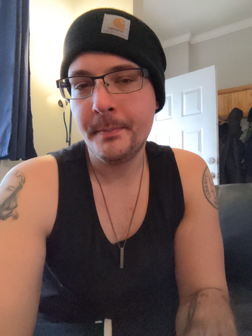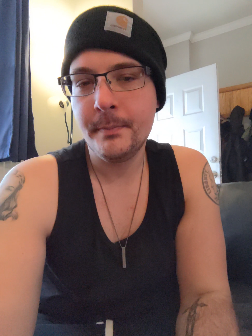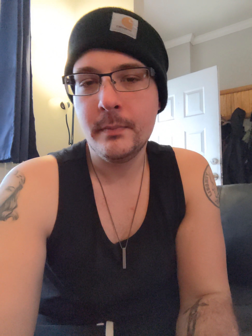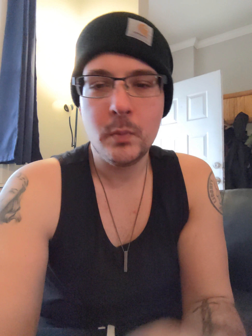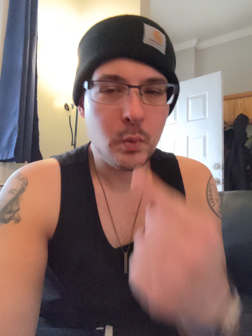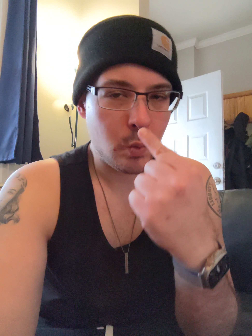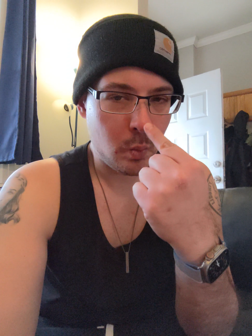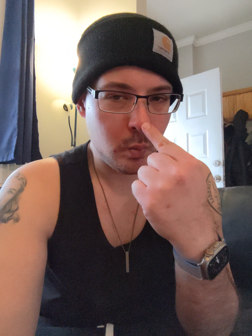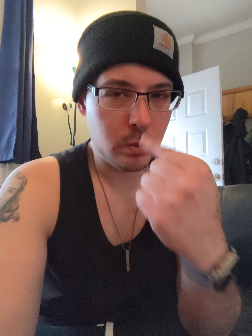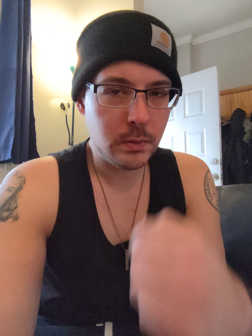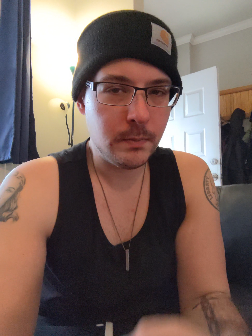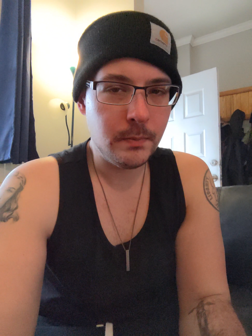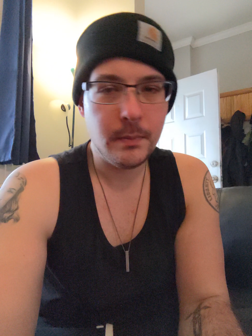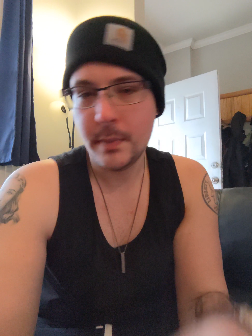nose